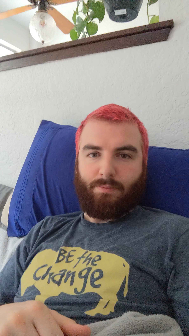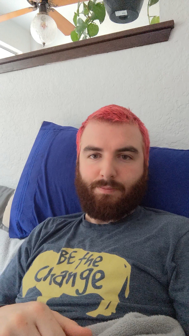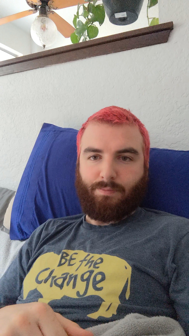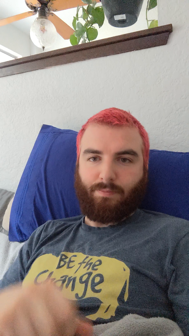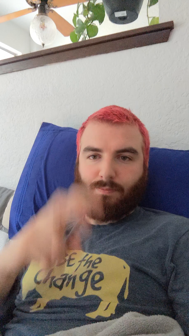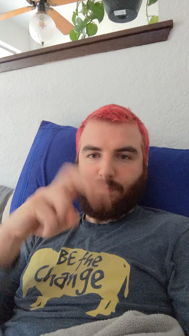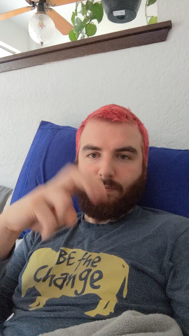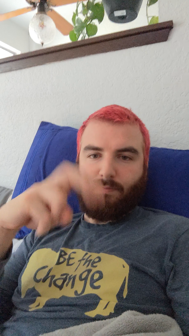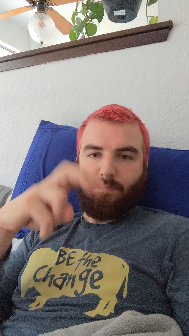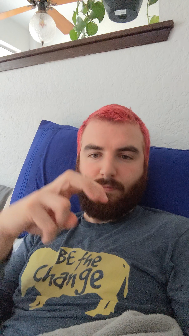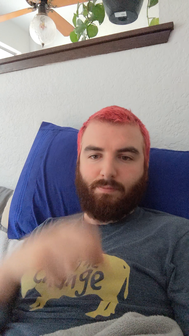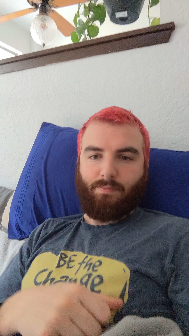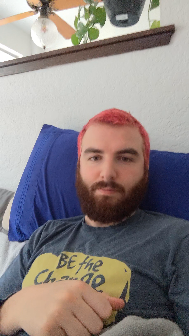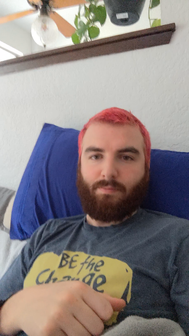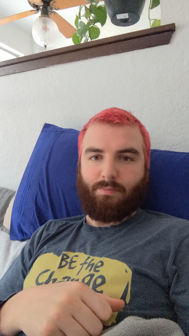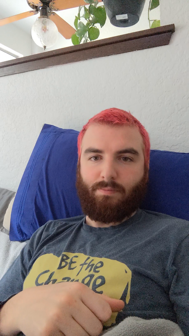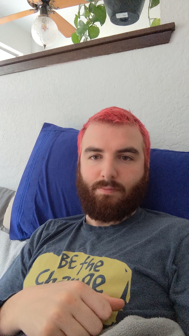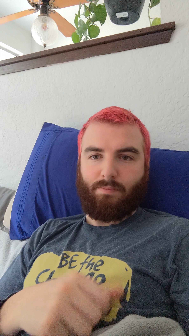potato